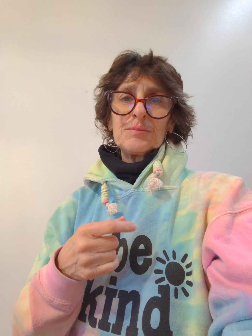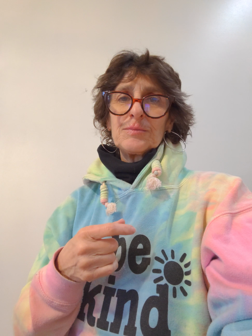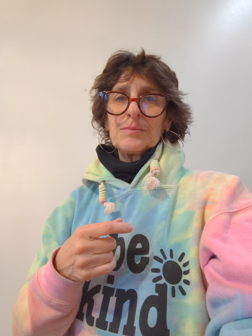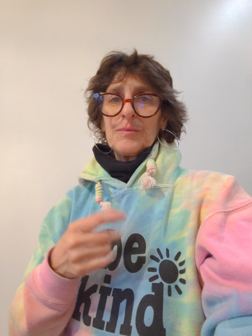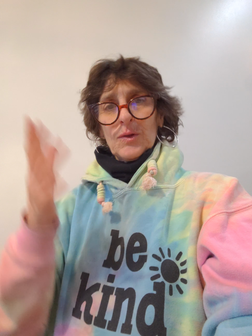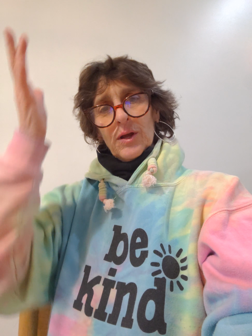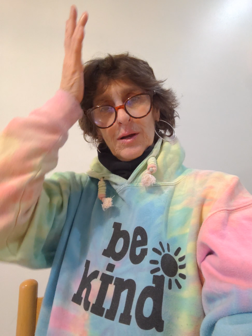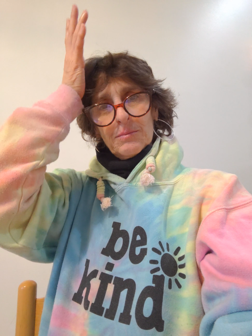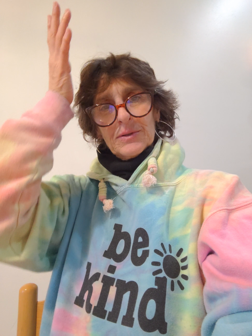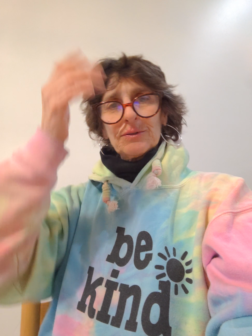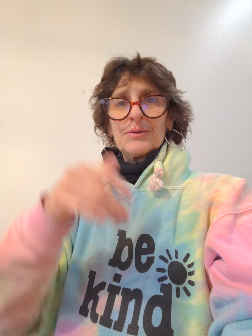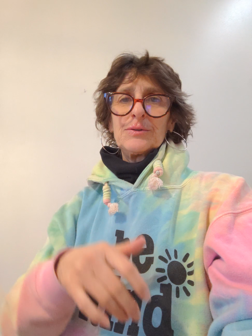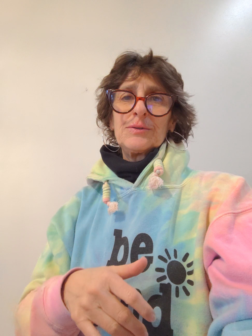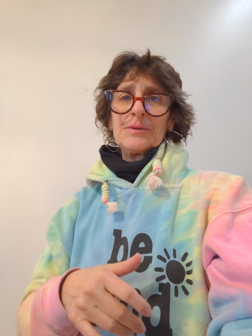garbage